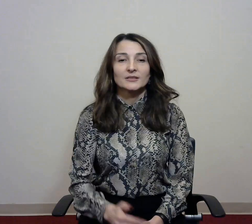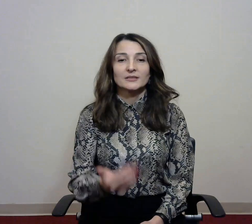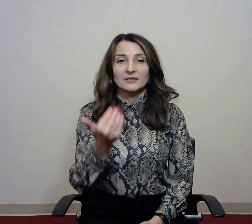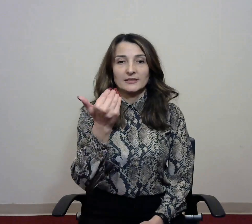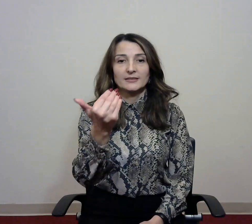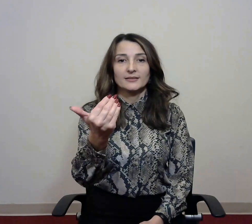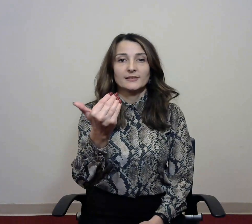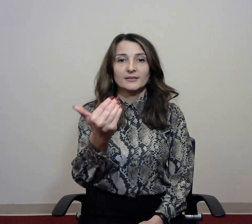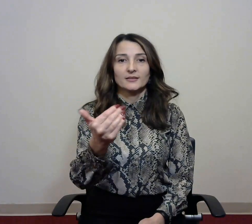siz